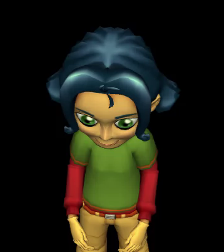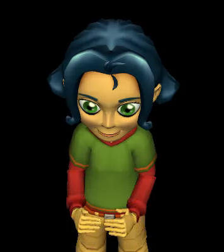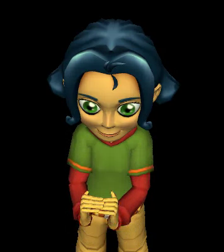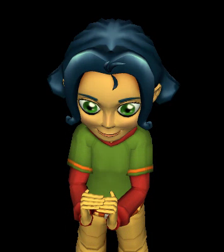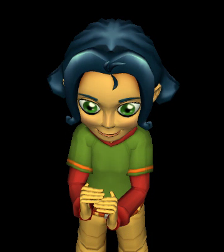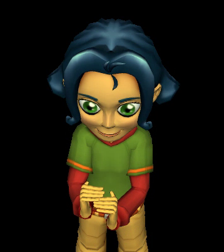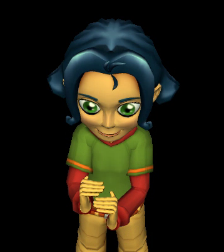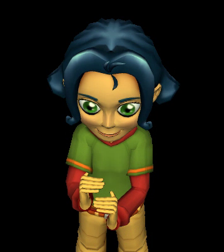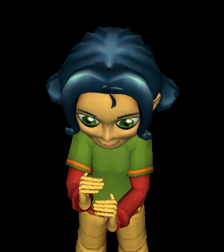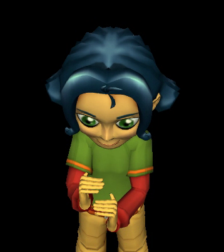طابق